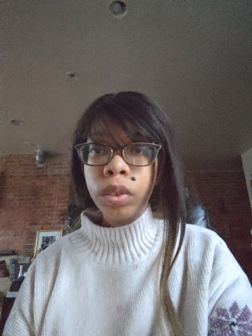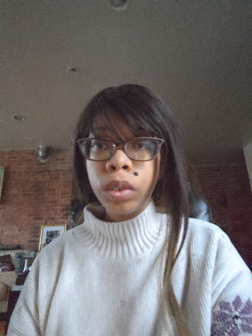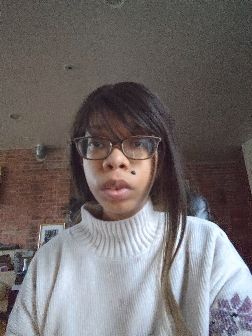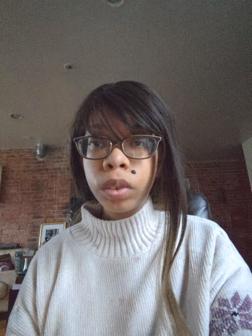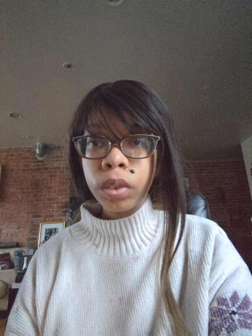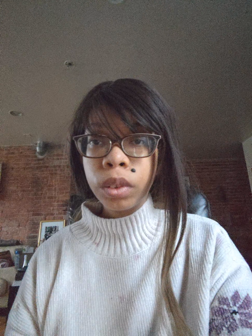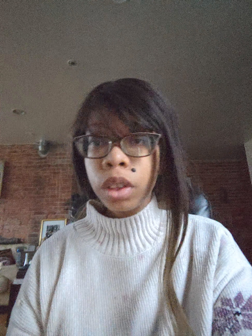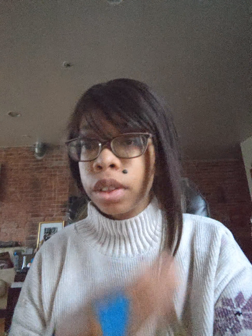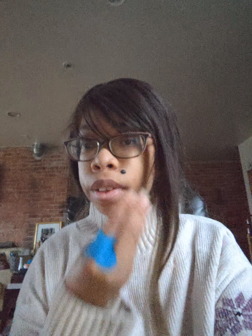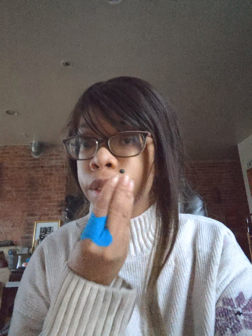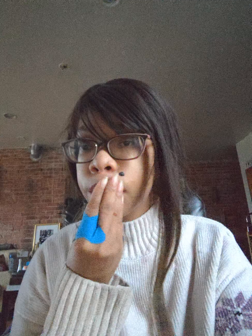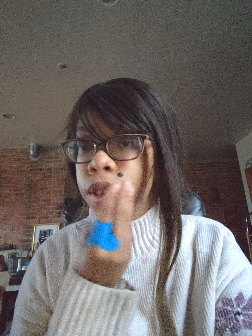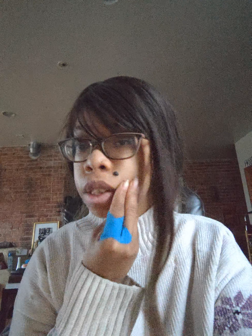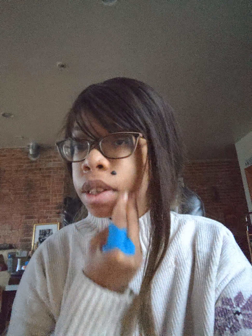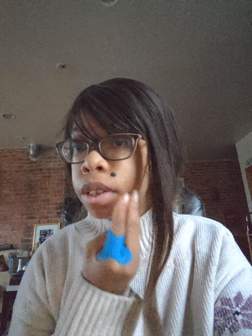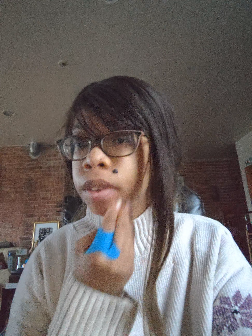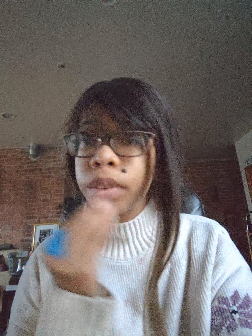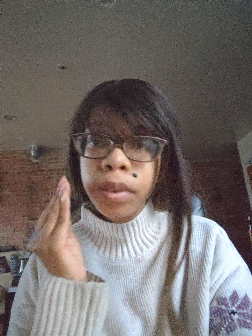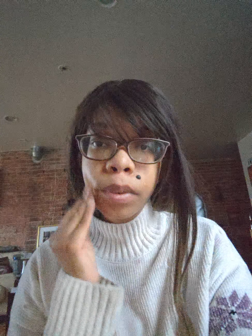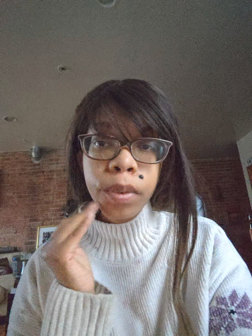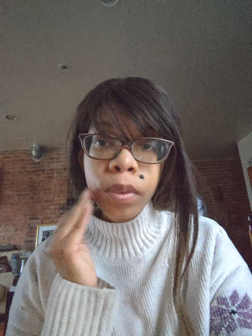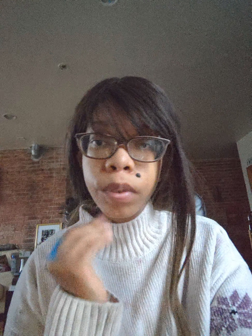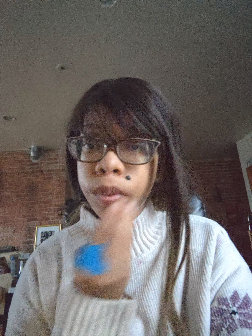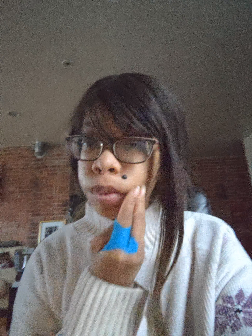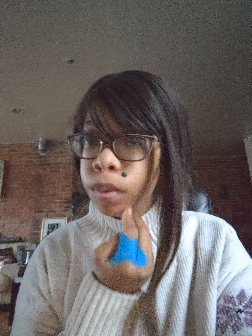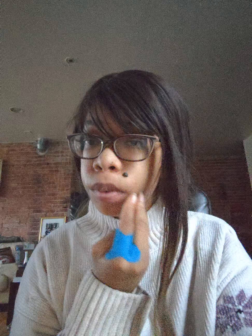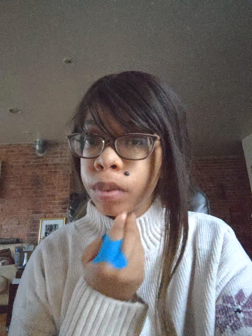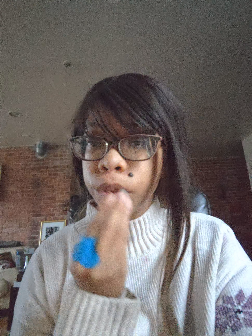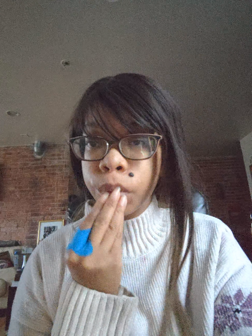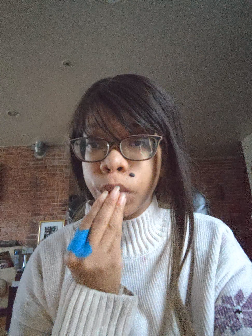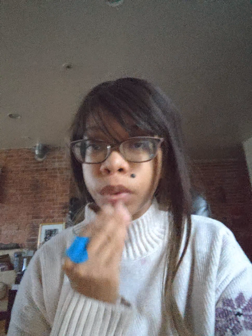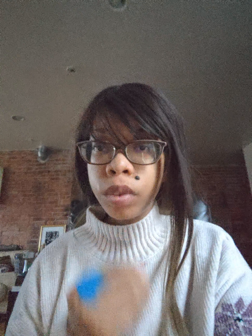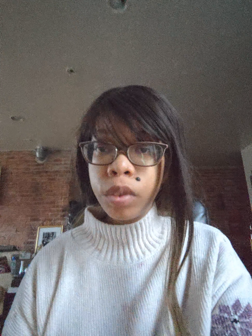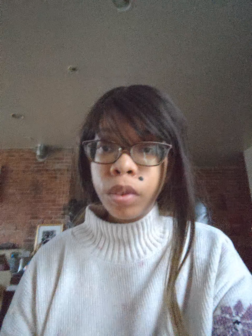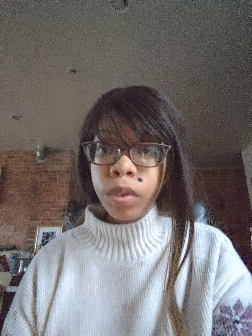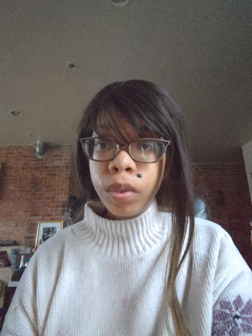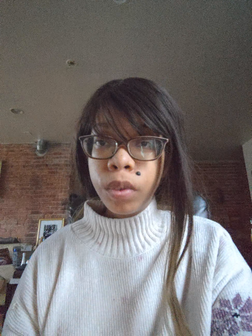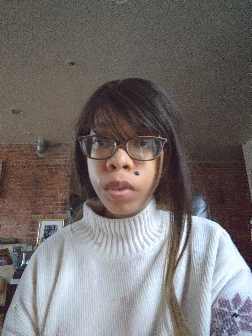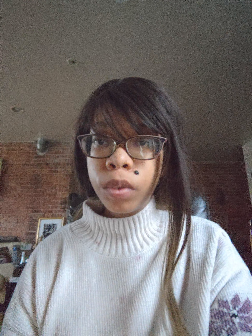napkin